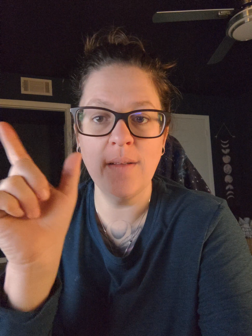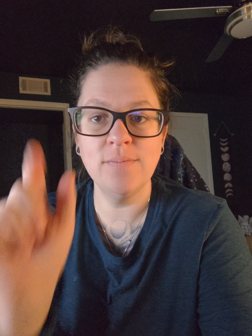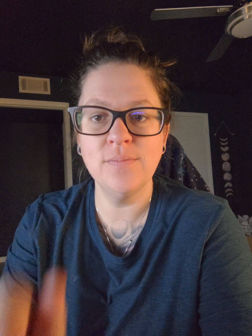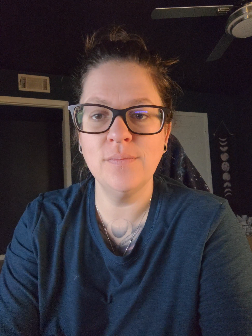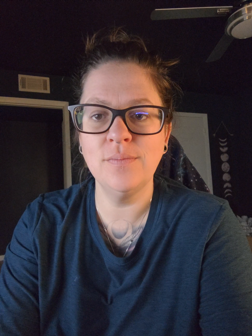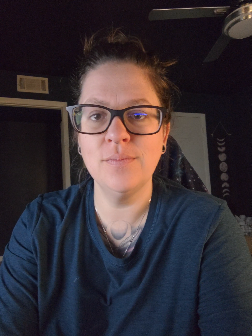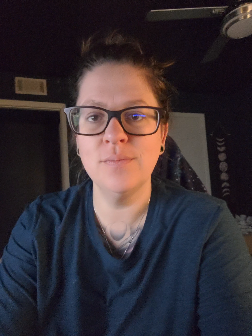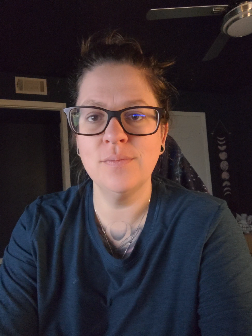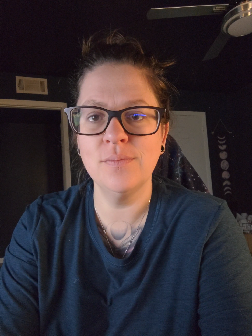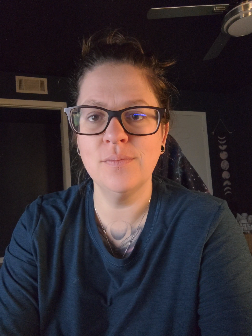wake